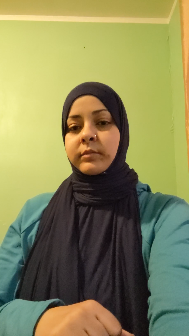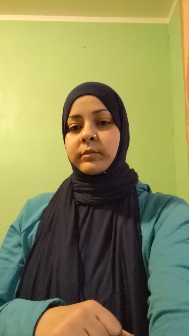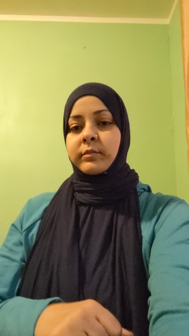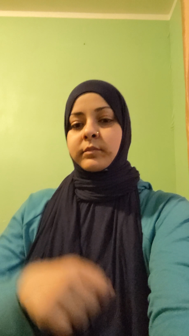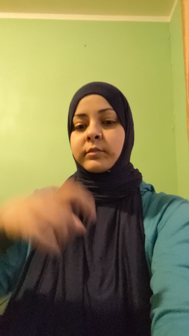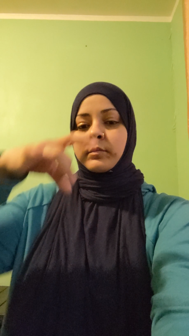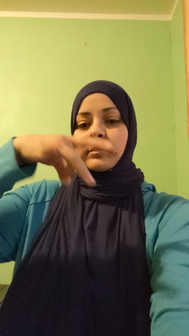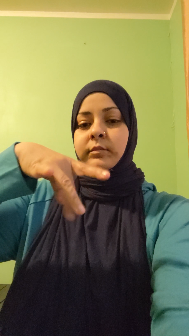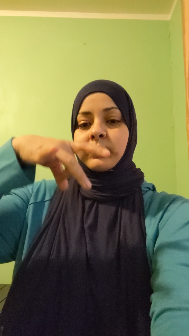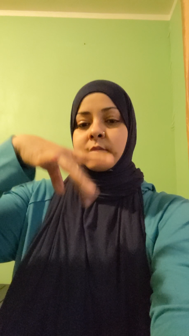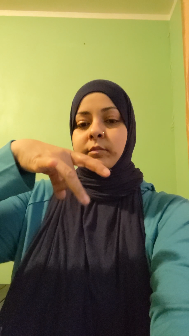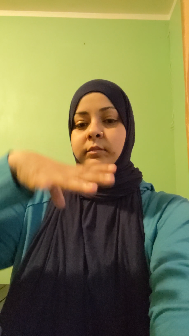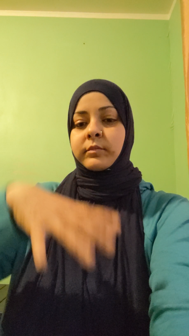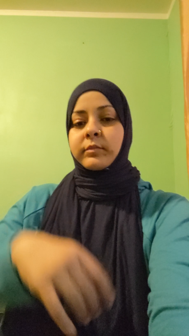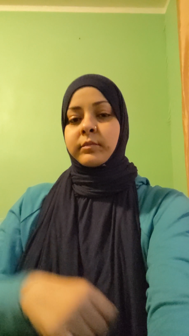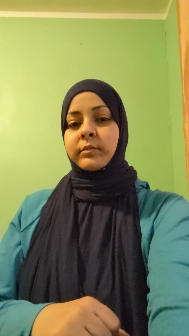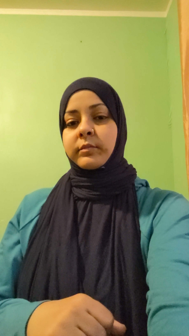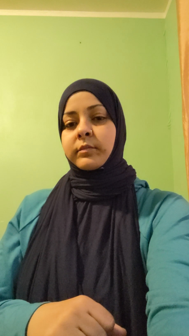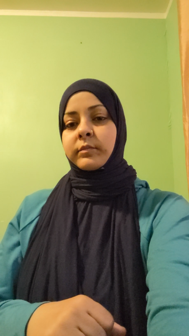pumpkin